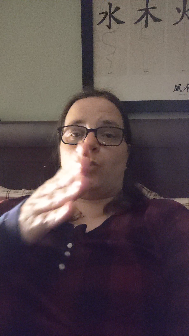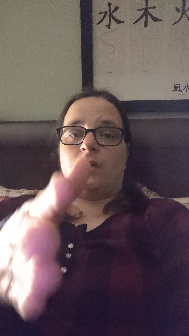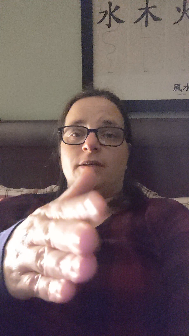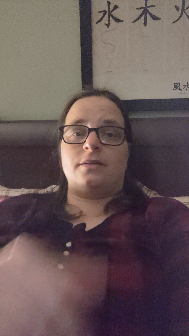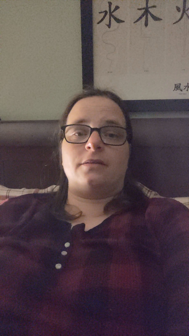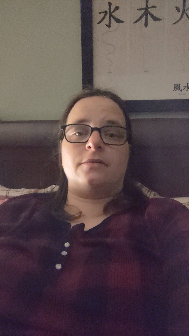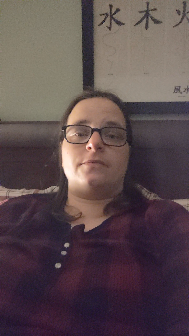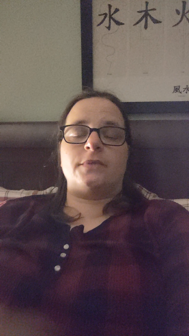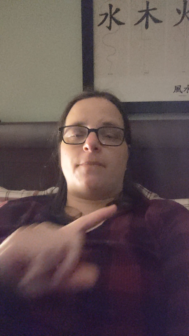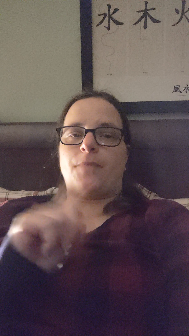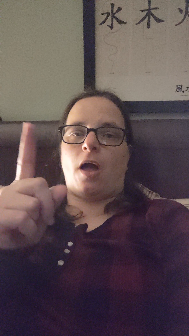but